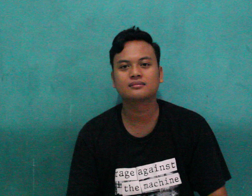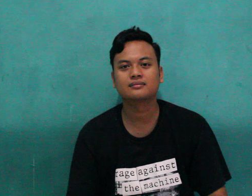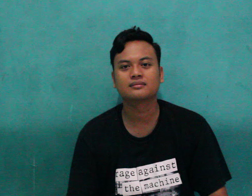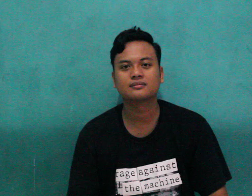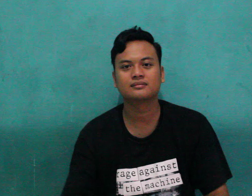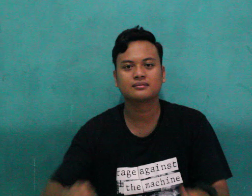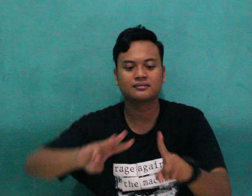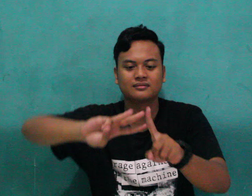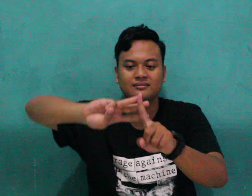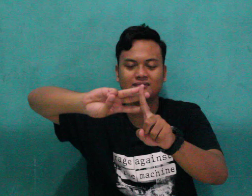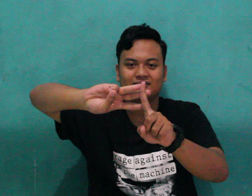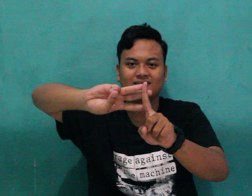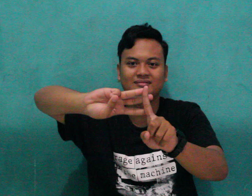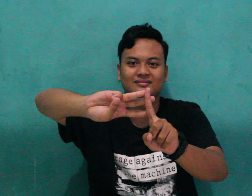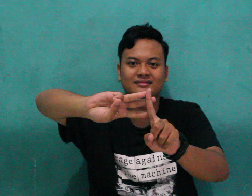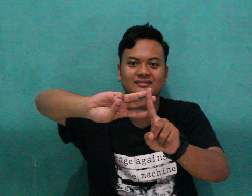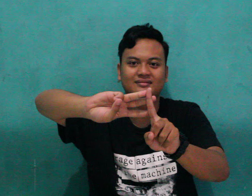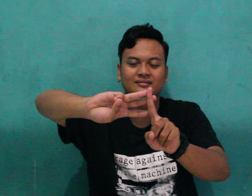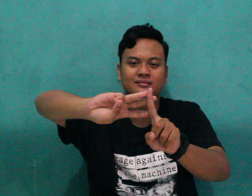B